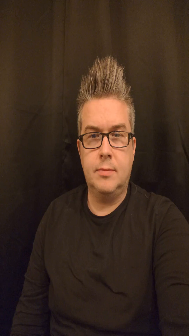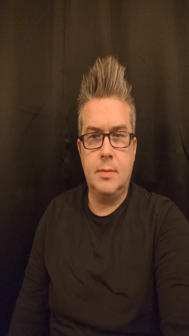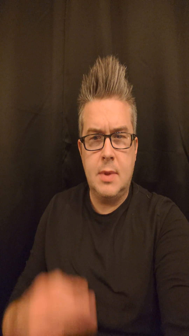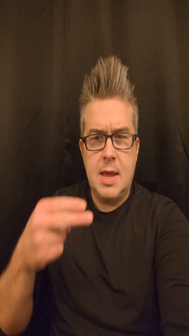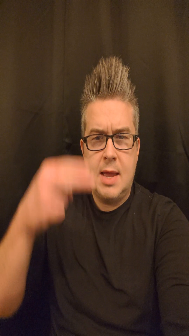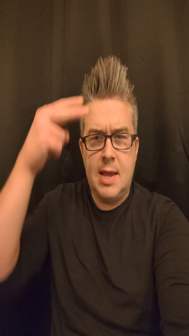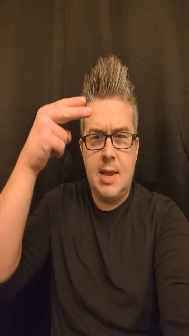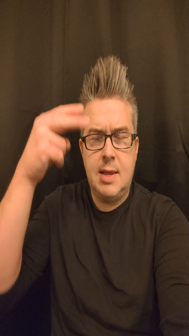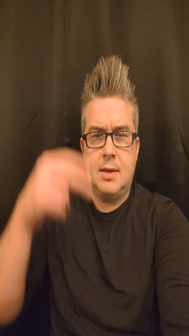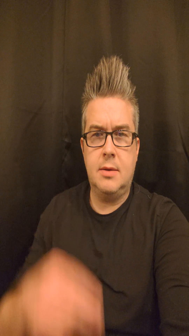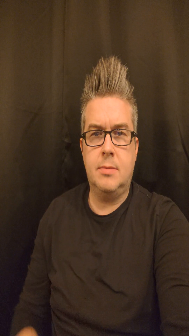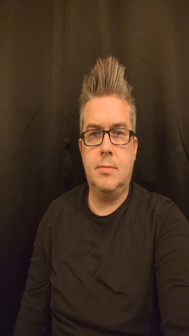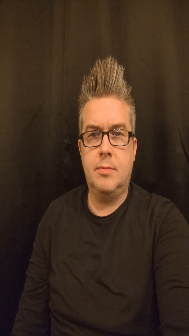high